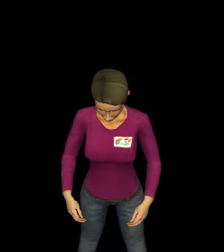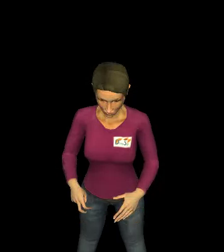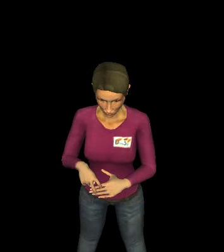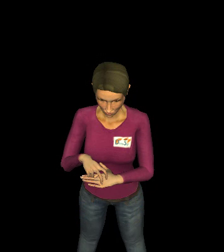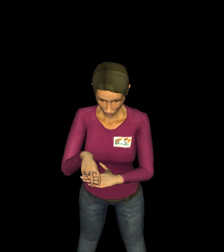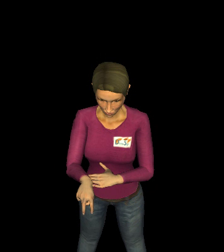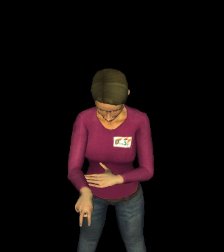يقفز